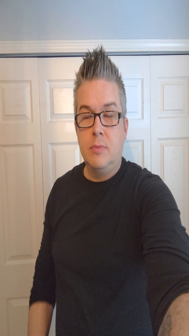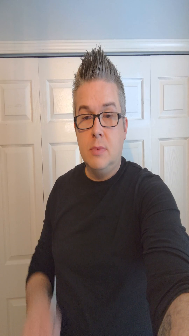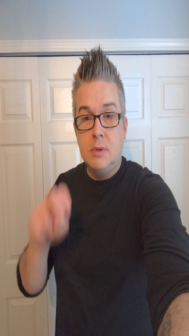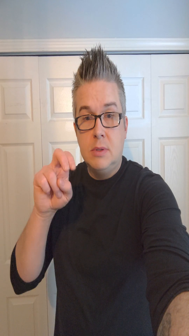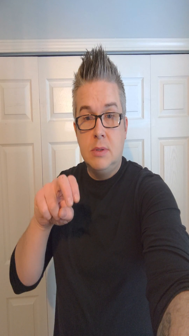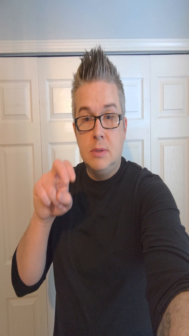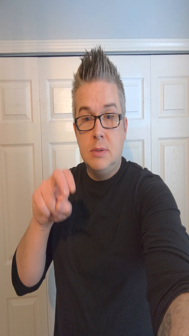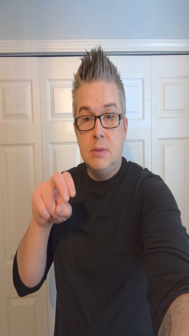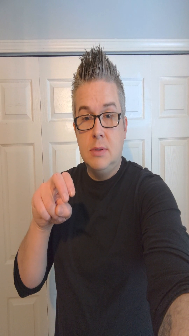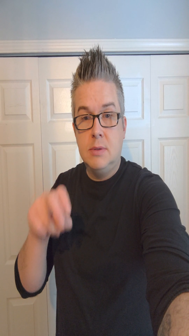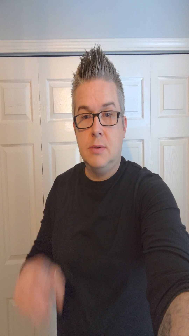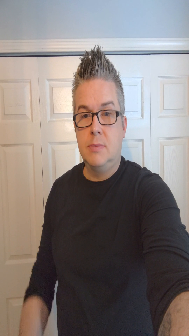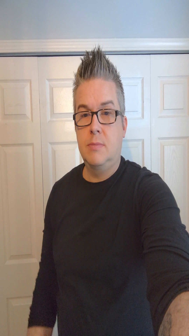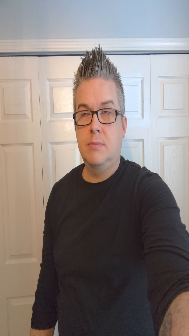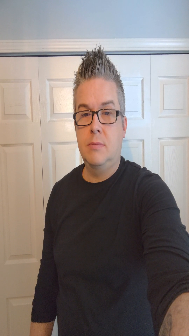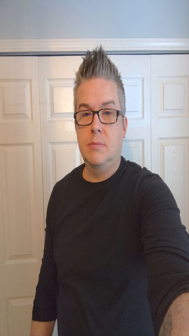chair